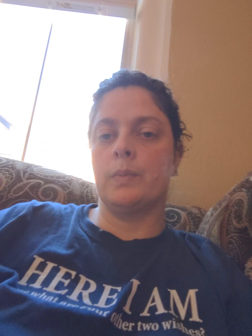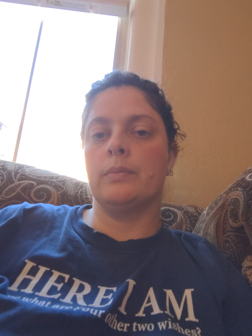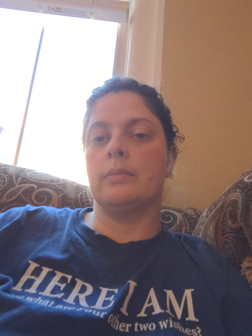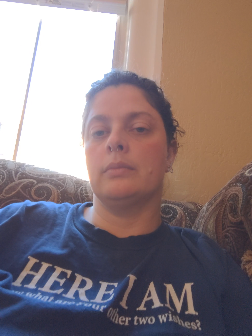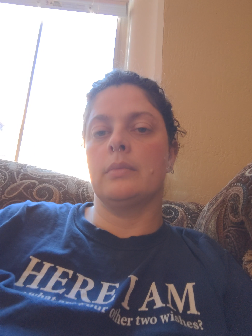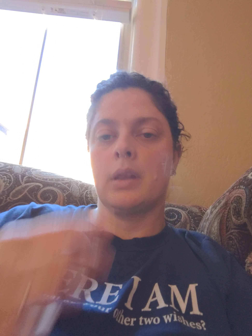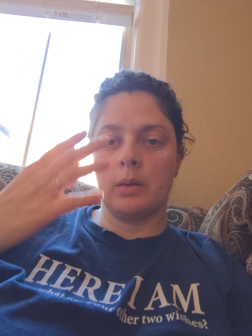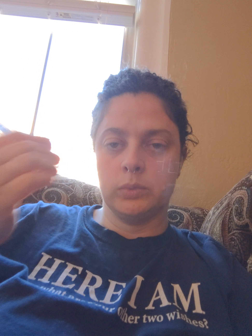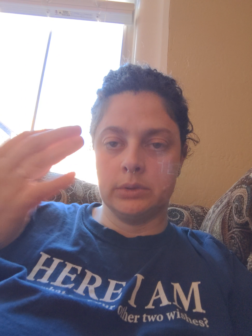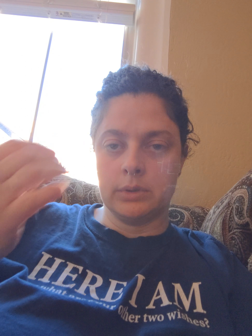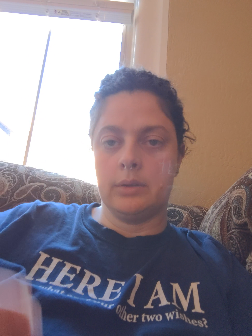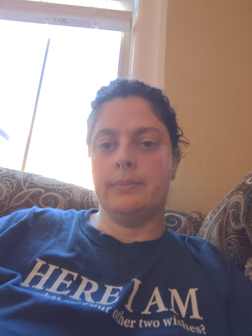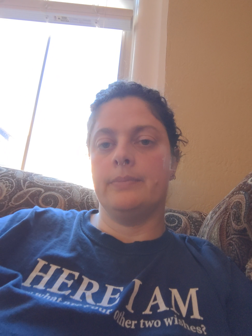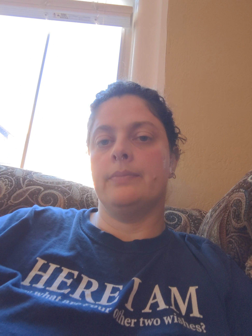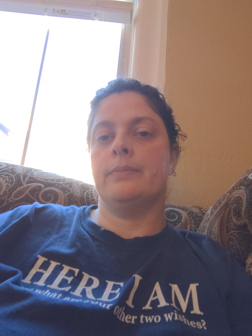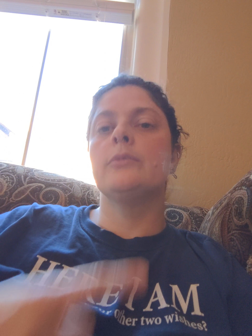outside